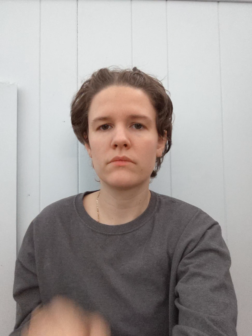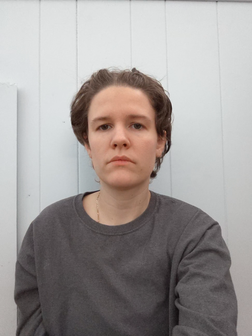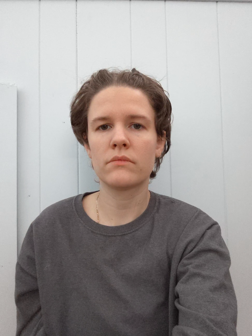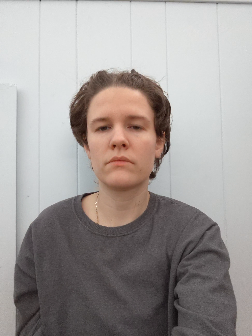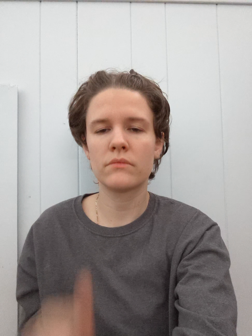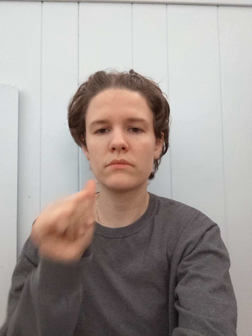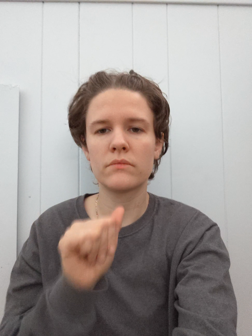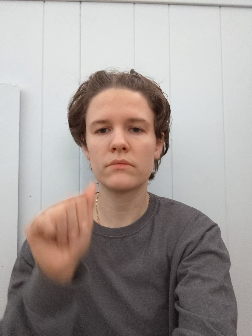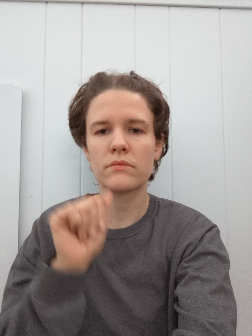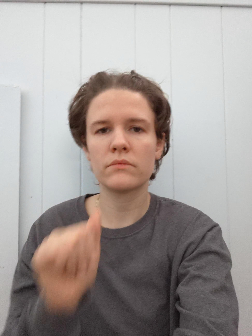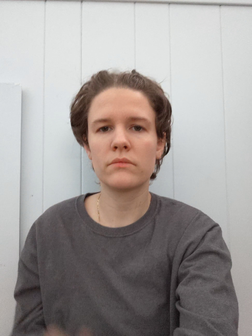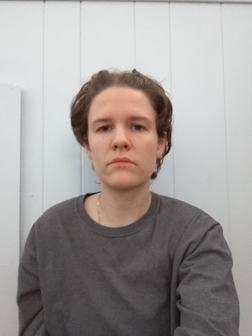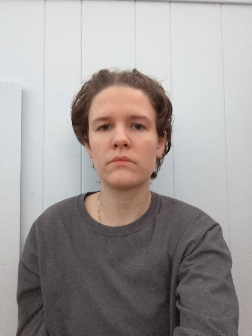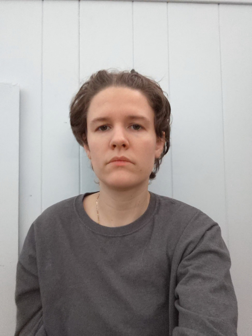aunt